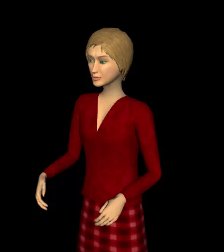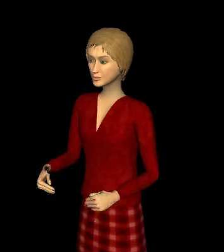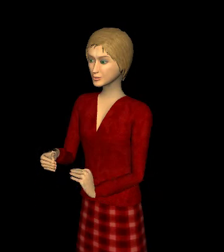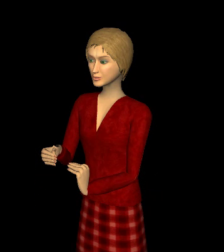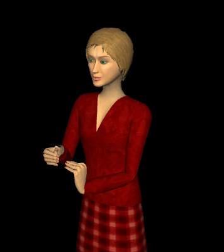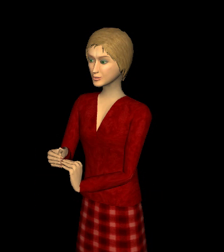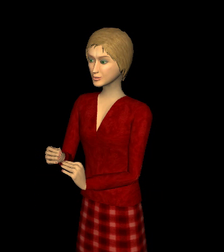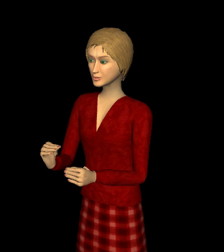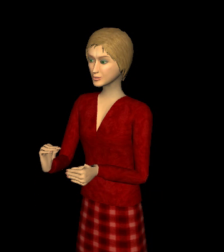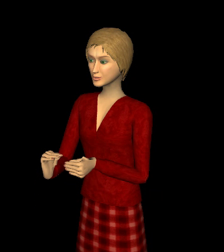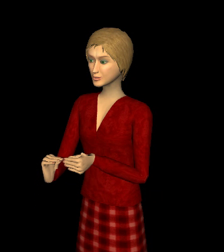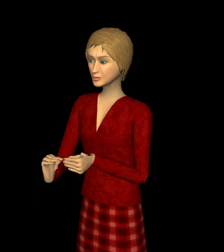مشكلة